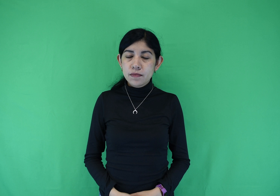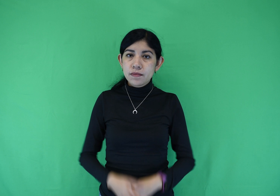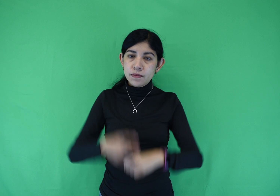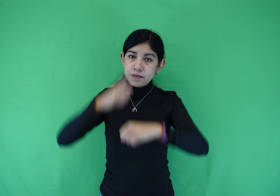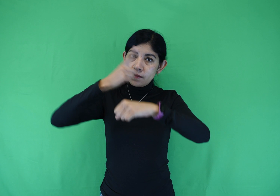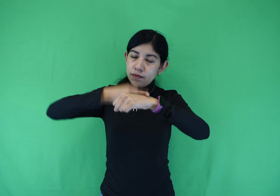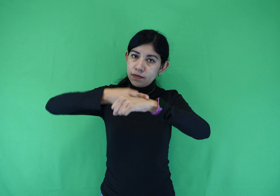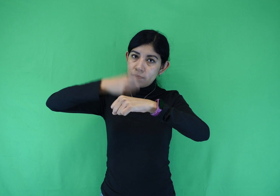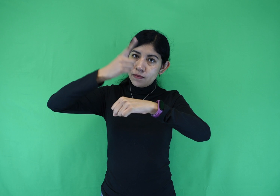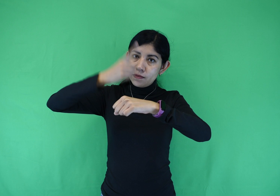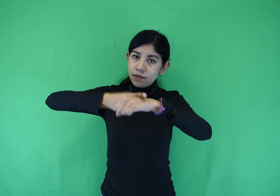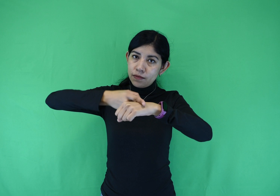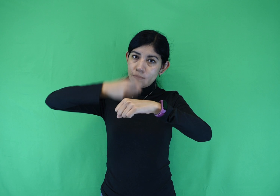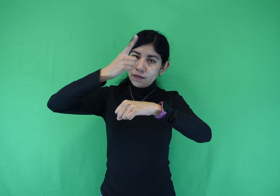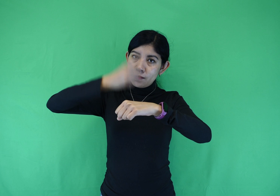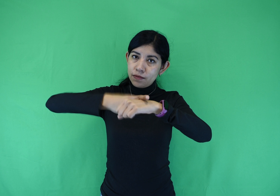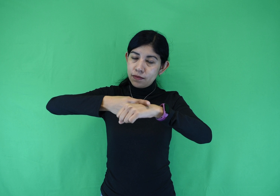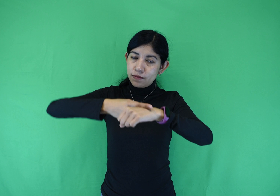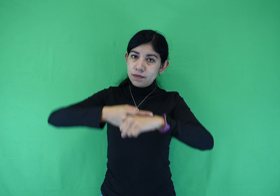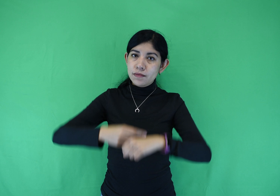enfermo